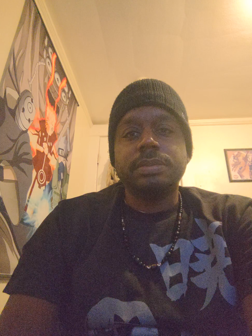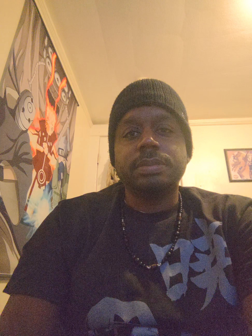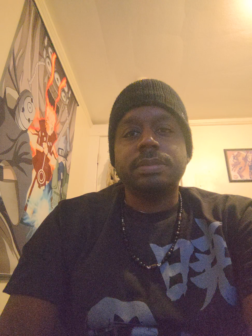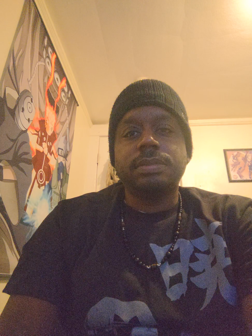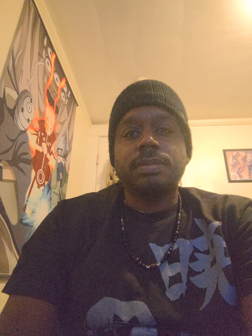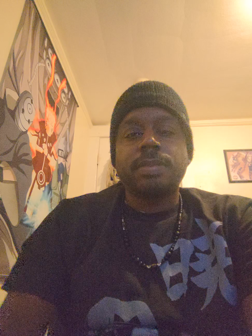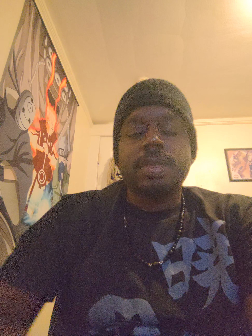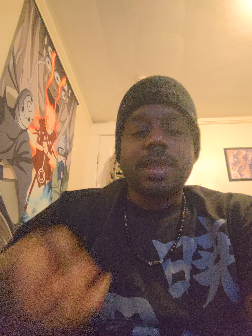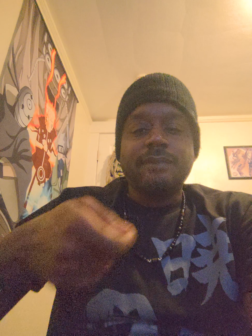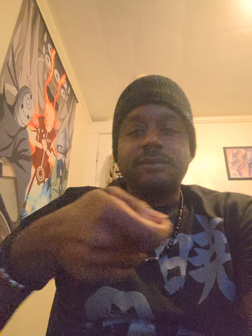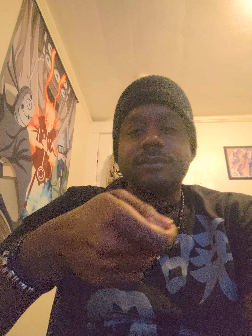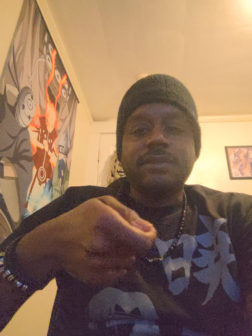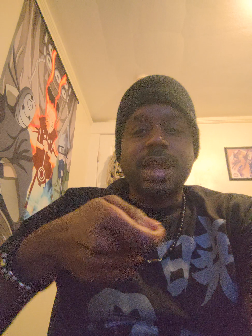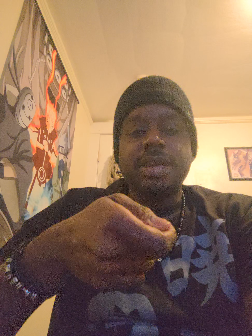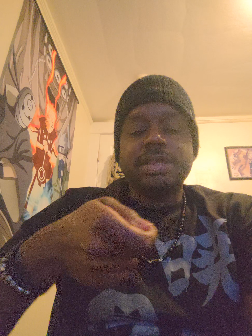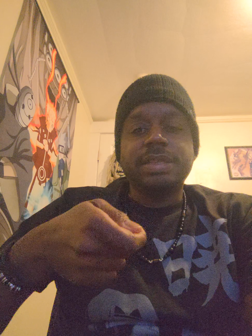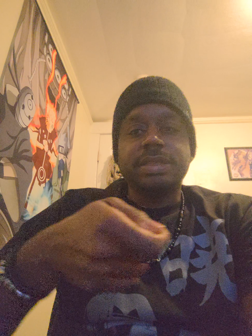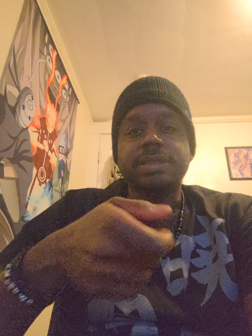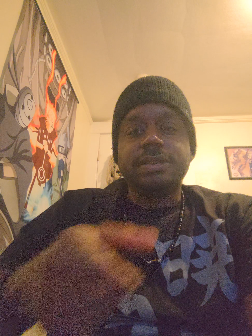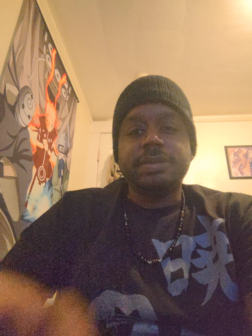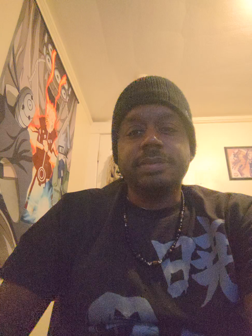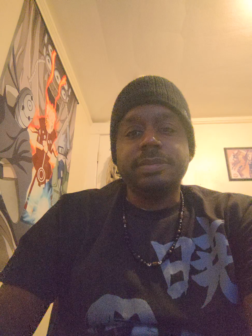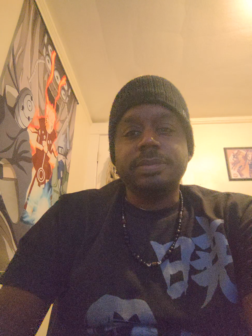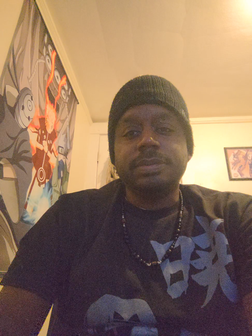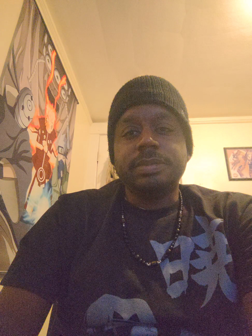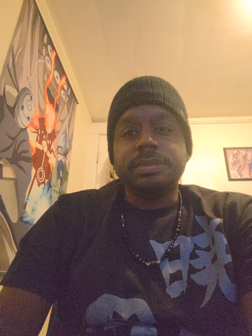vacuum